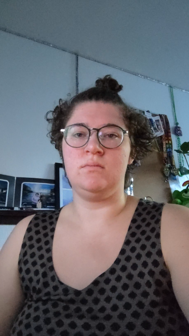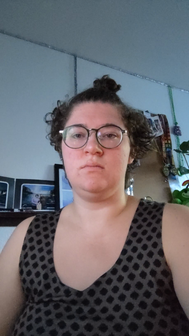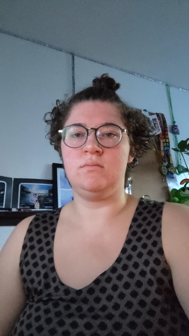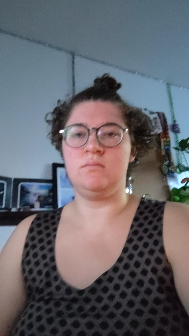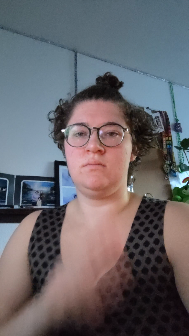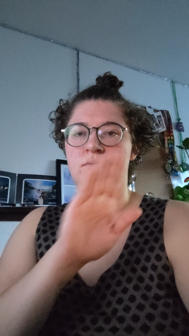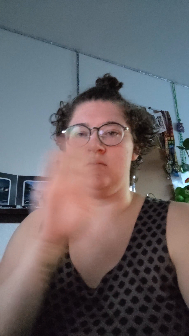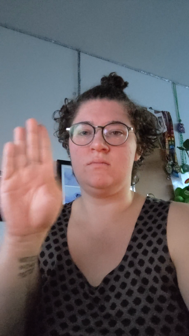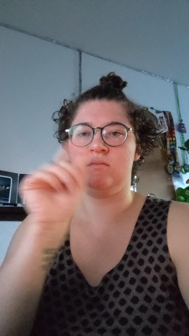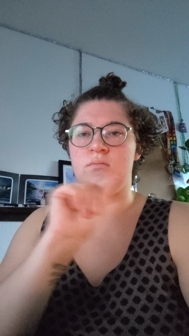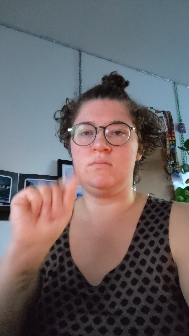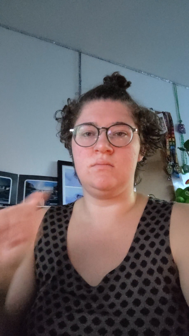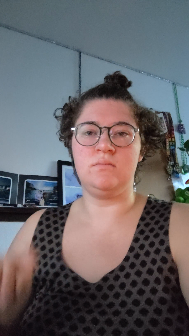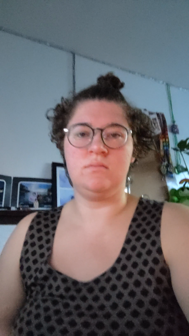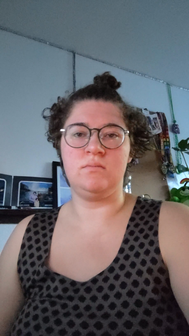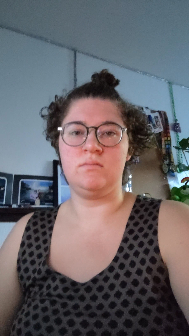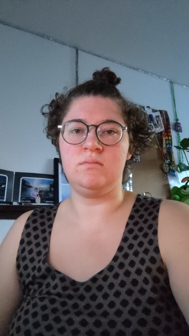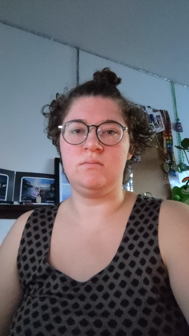chalk